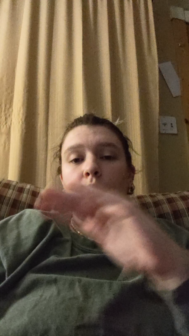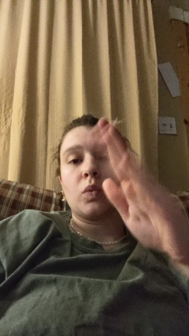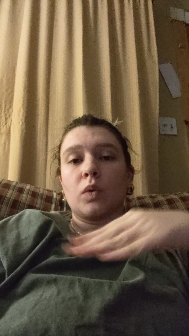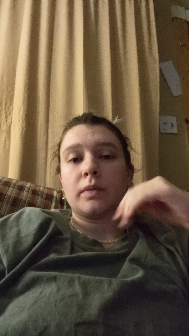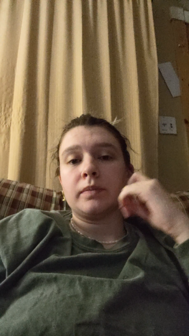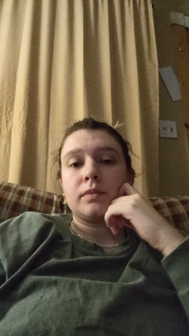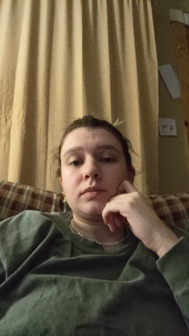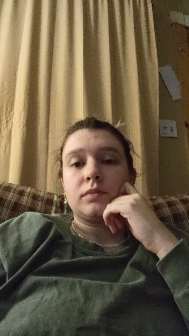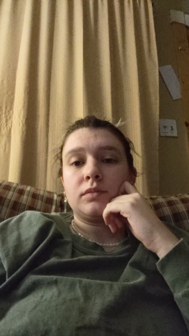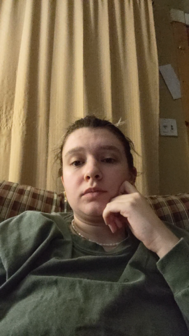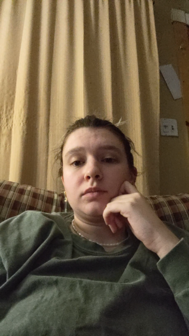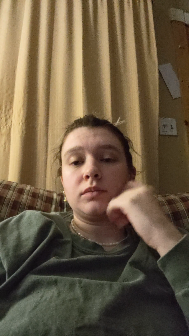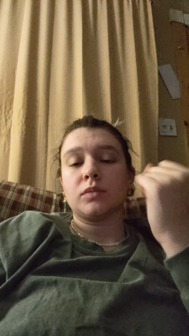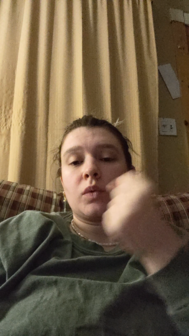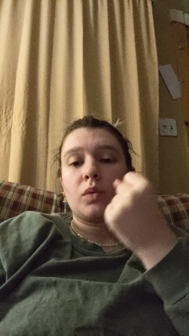hold